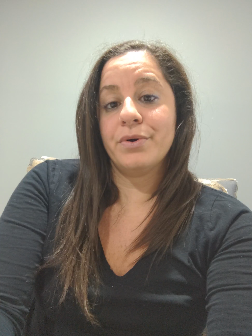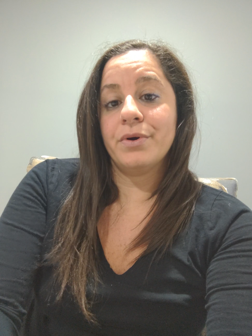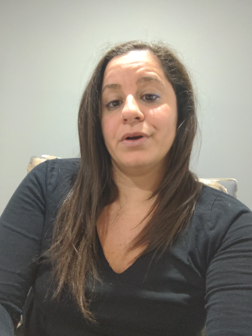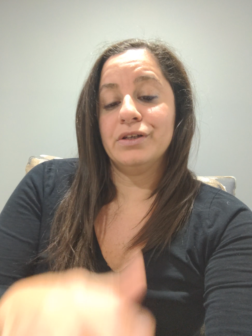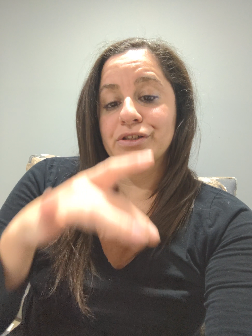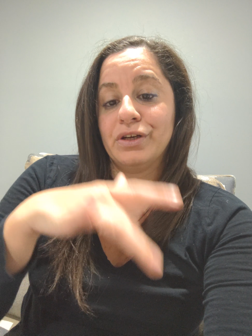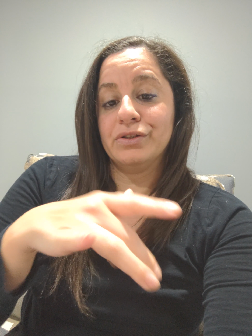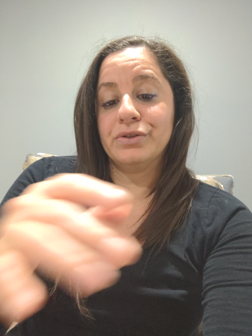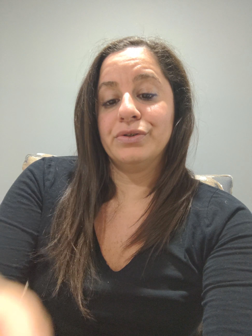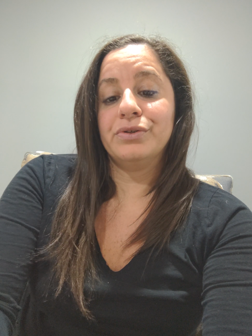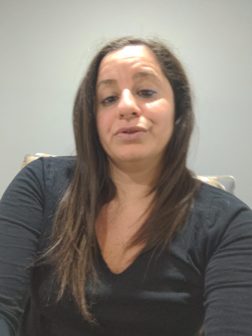touch